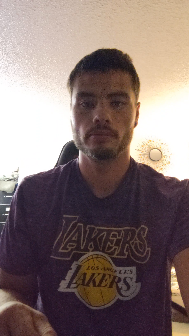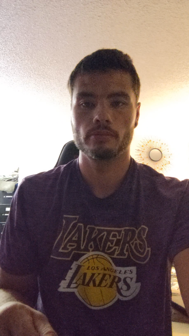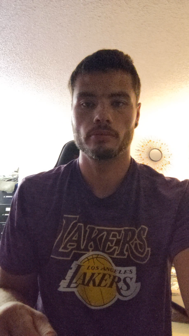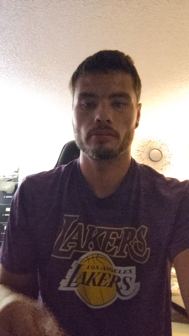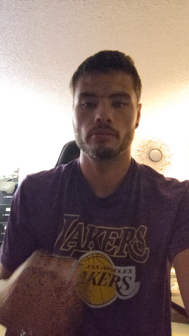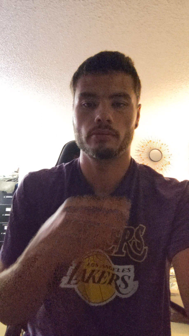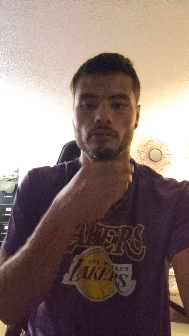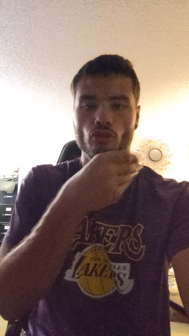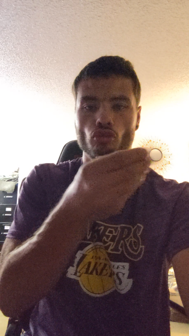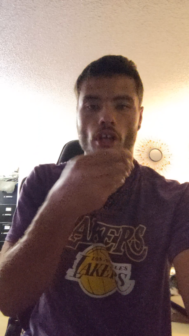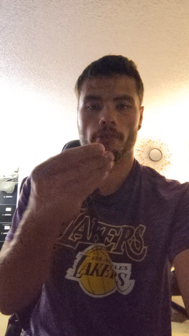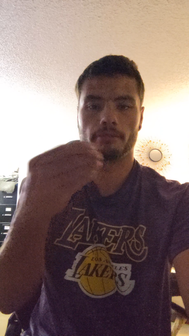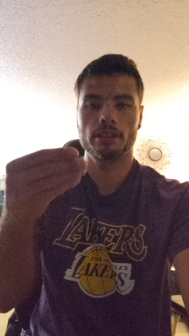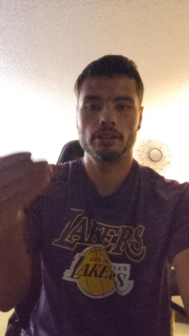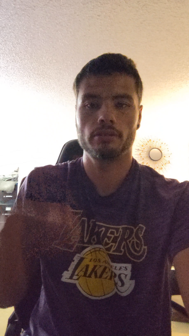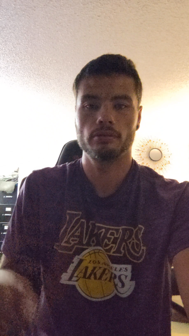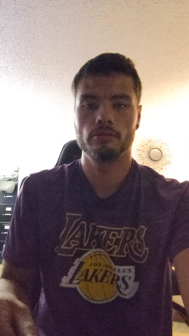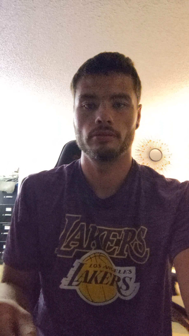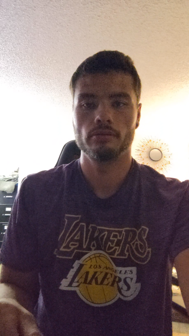shopping